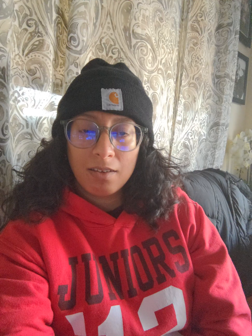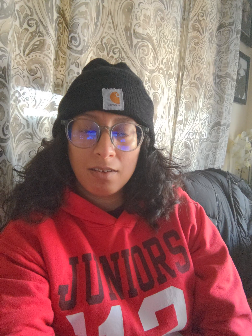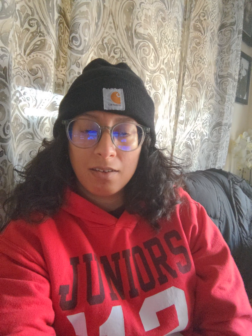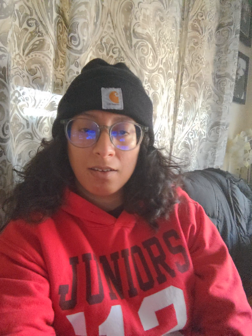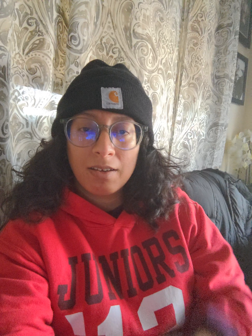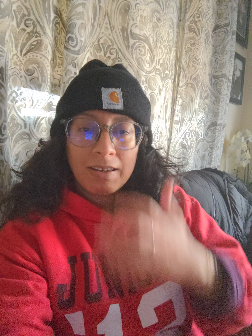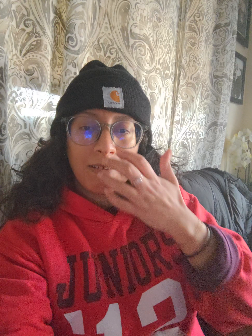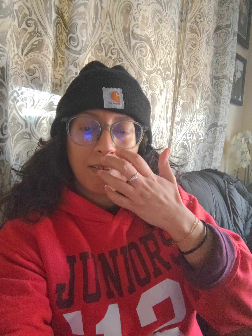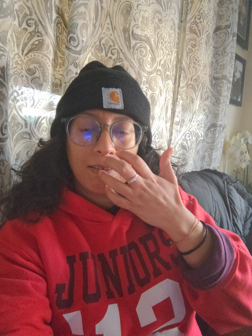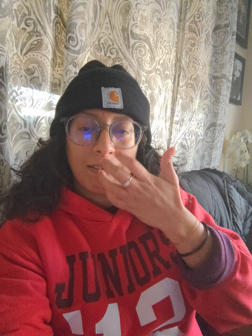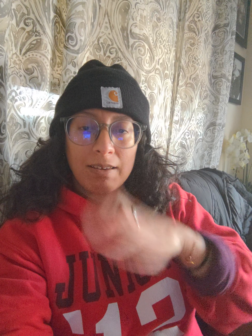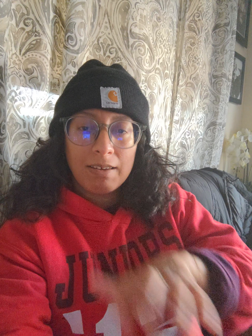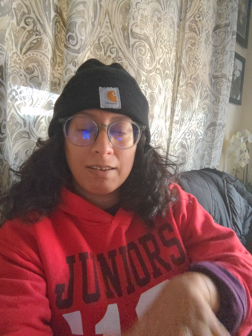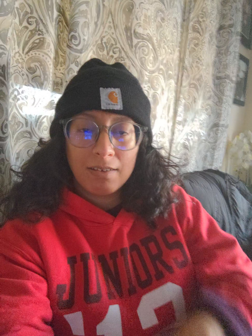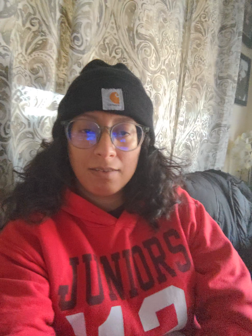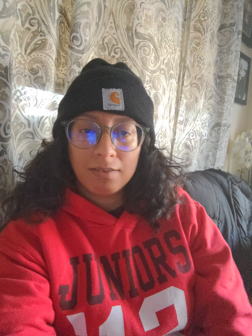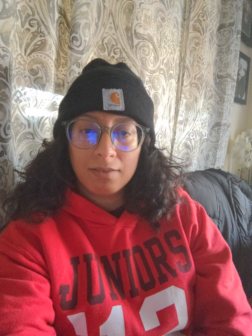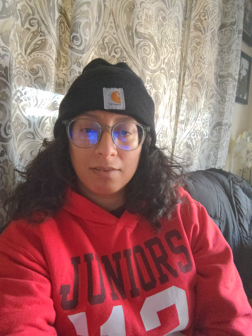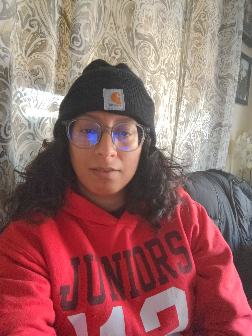hot